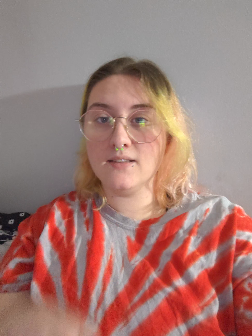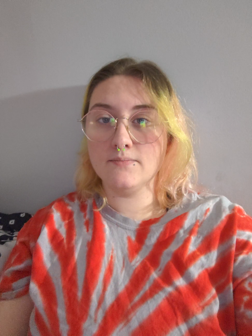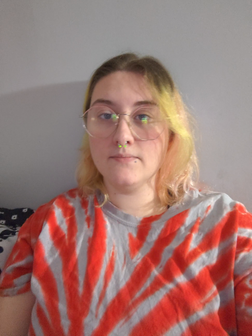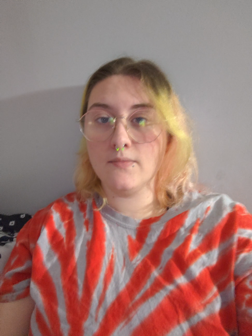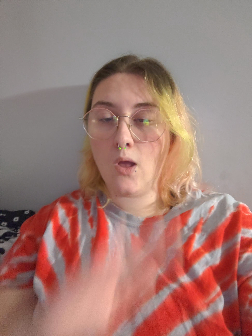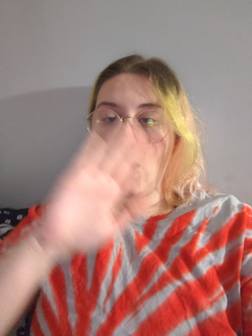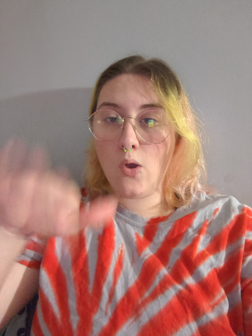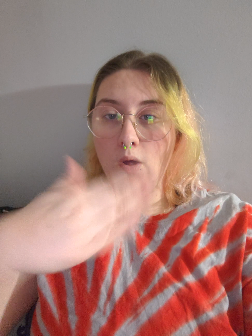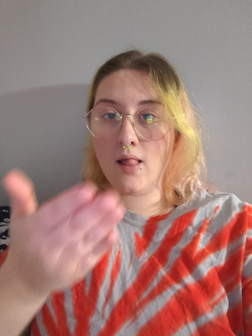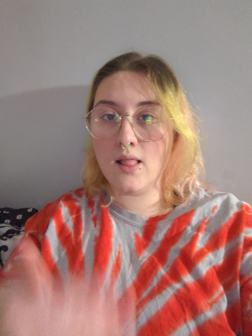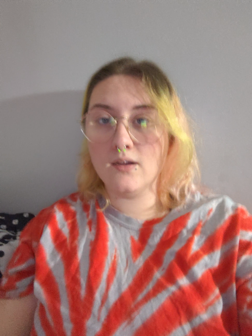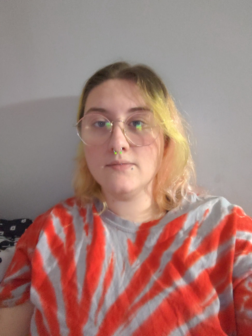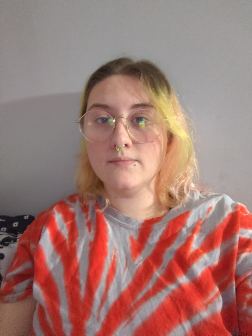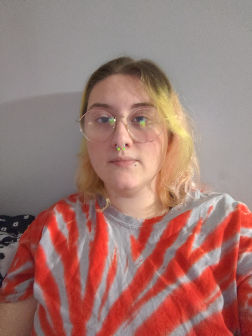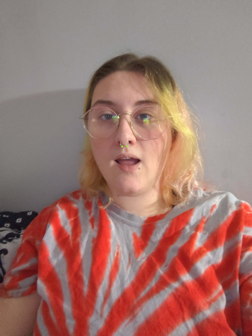all